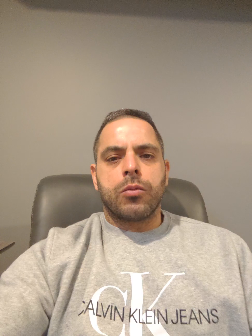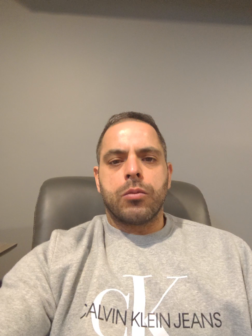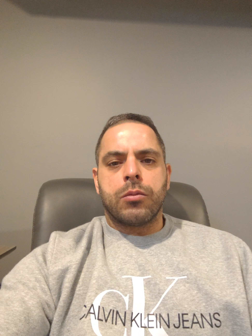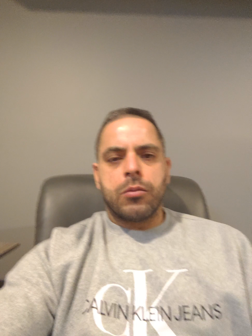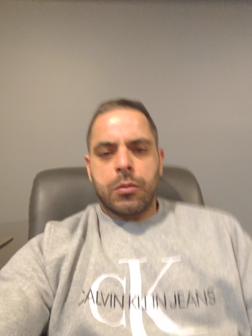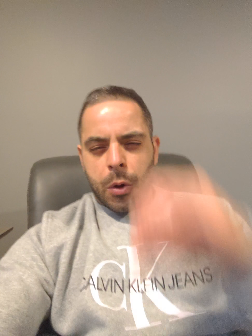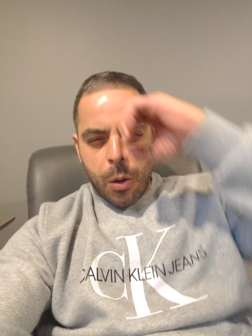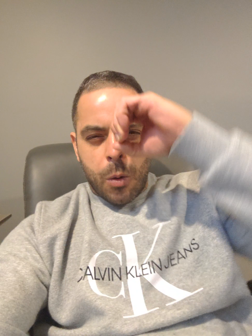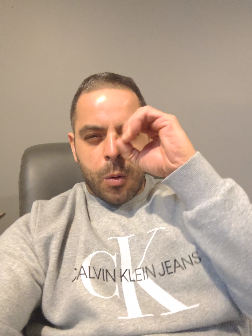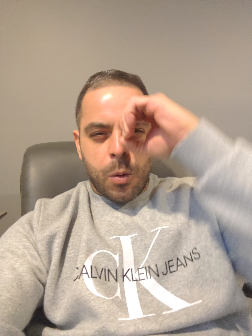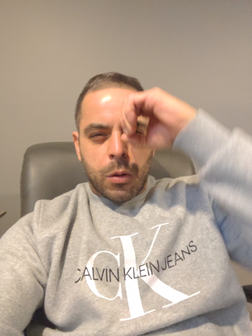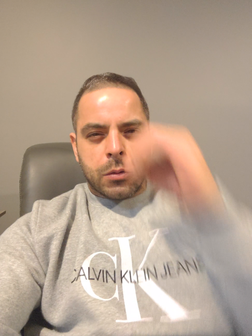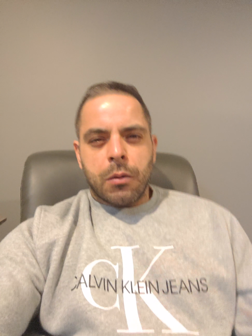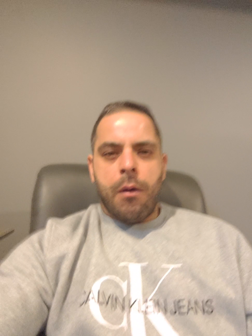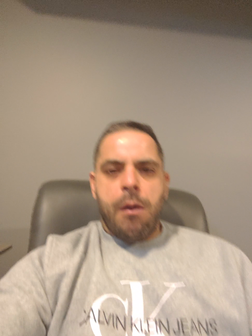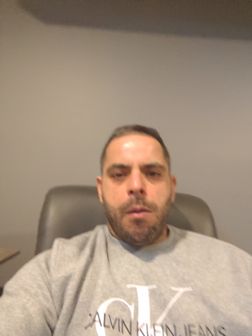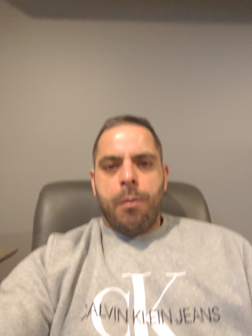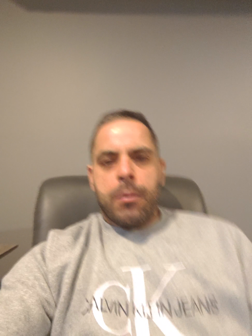owl